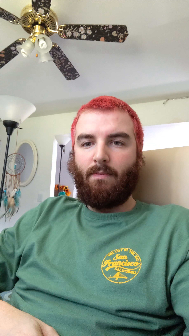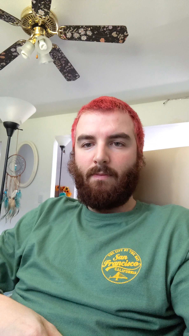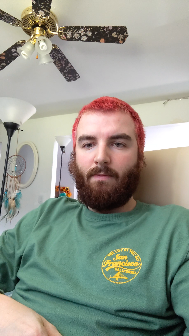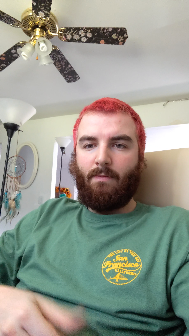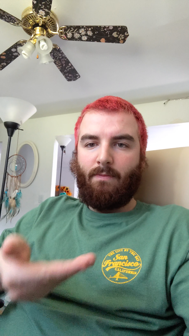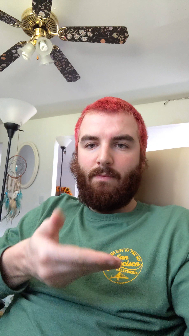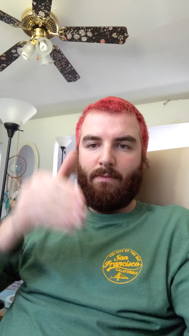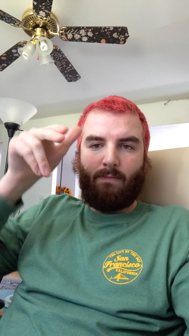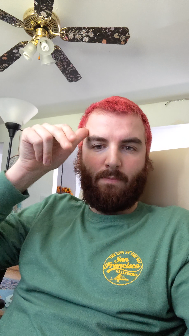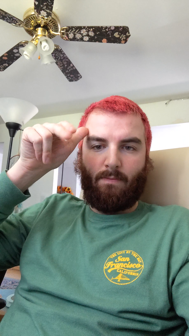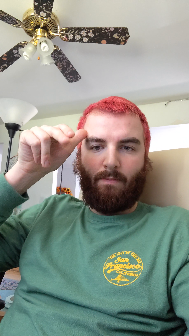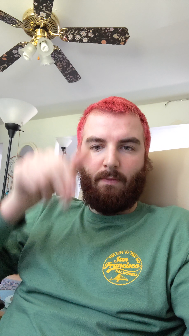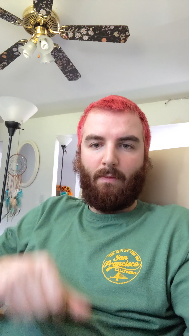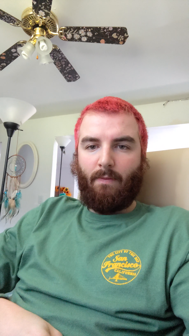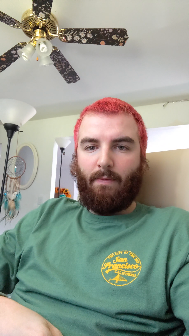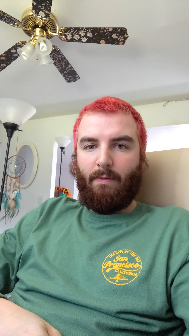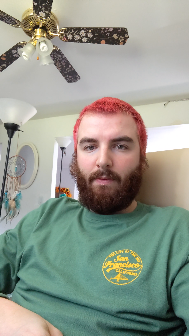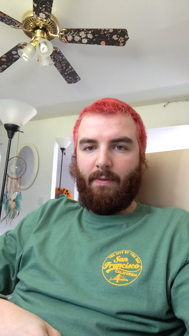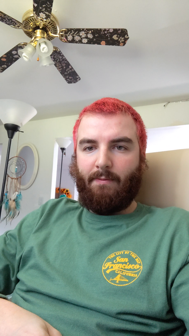pony